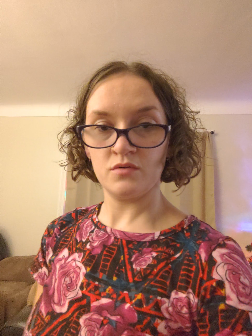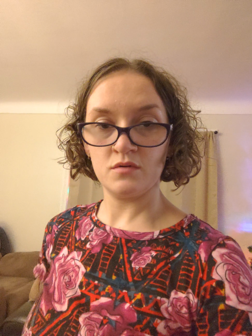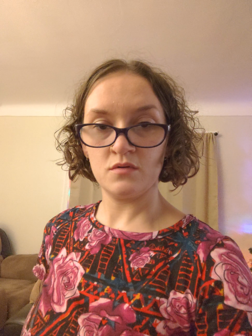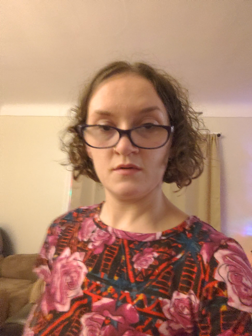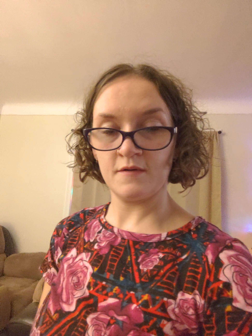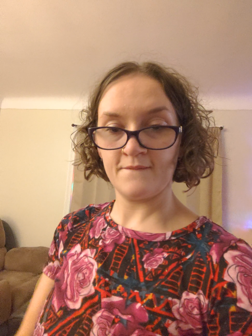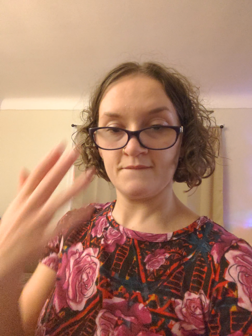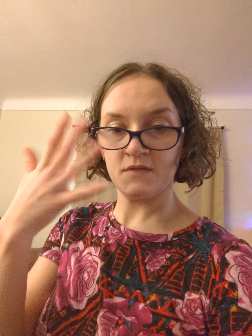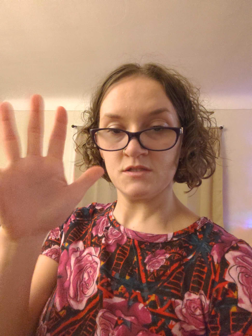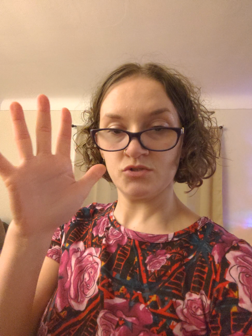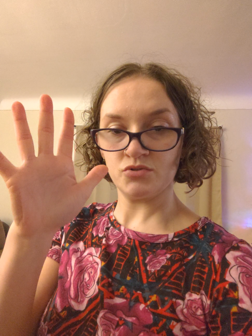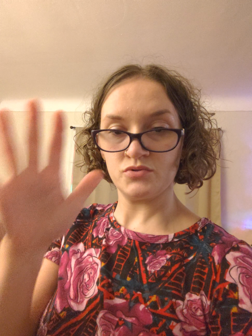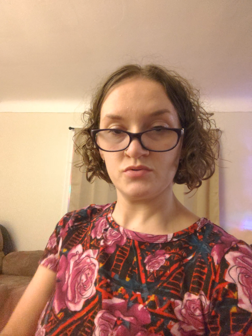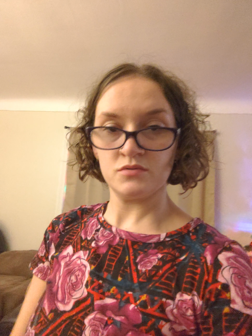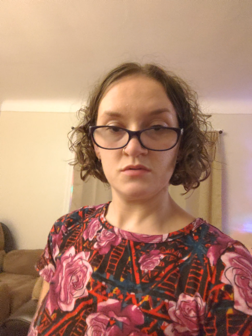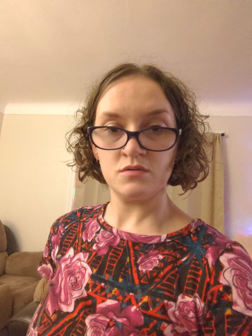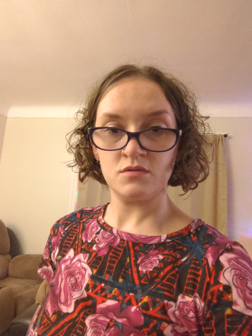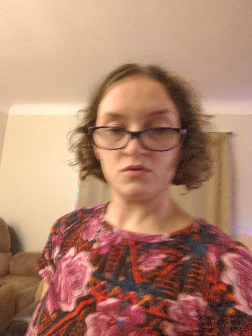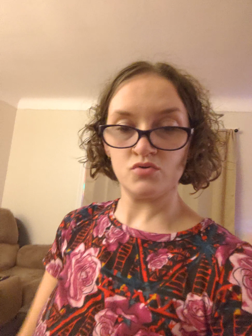finish